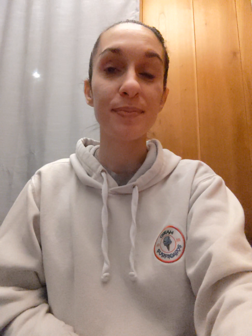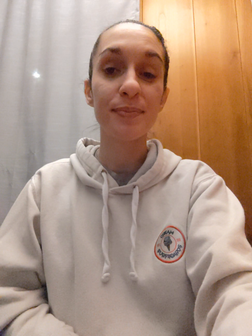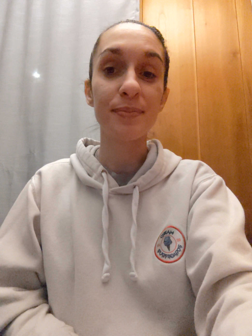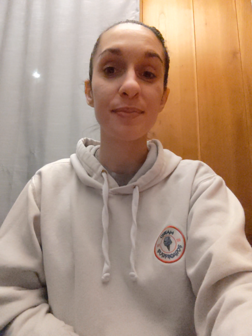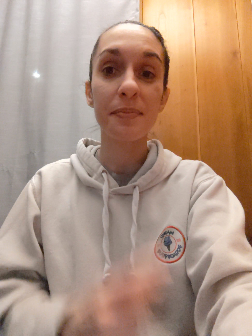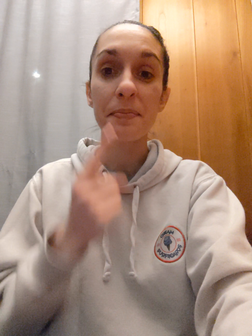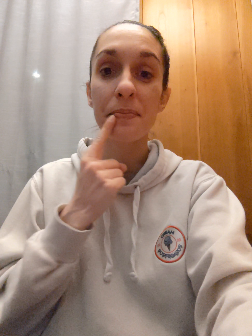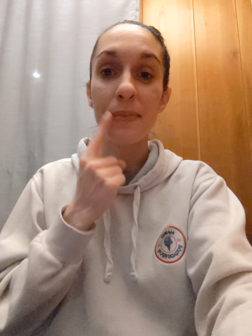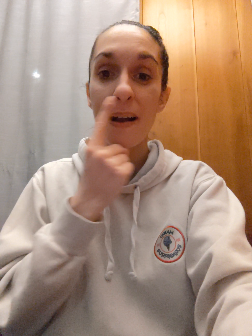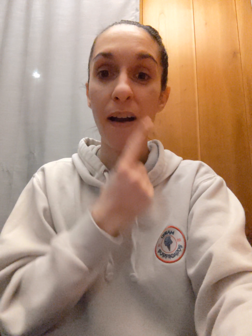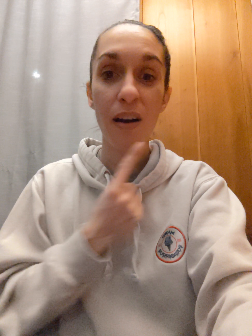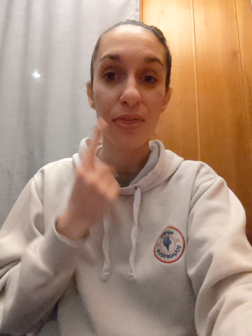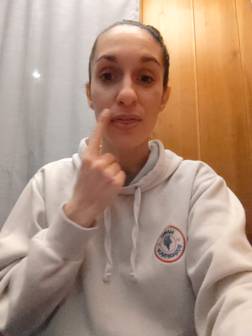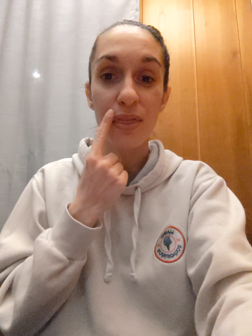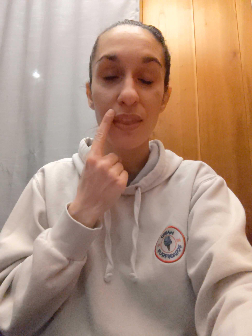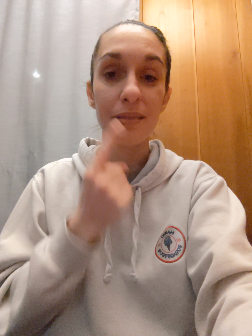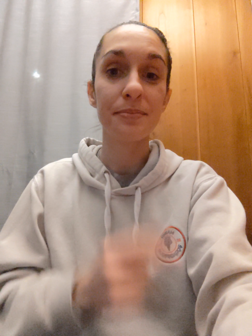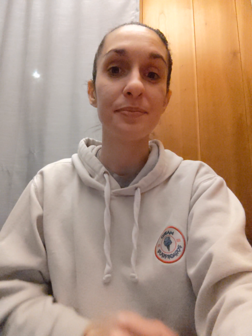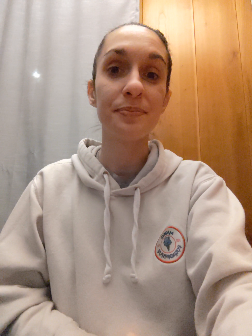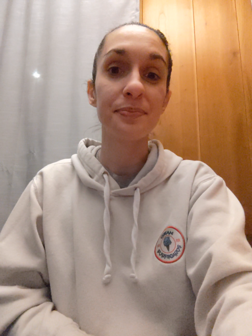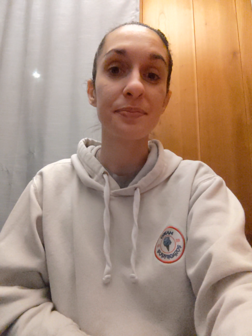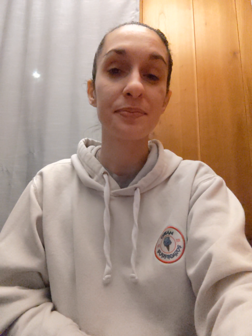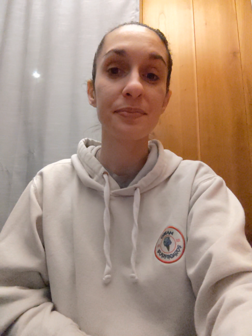mouth